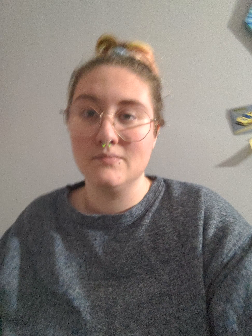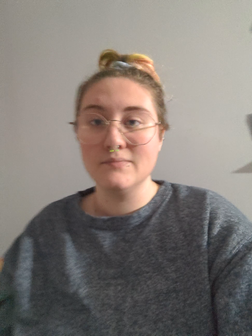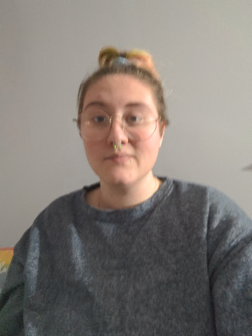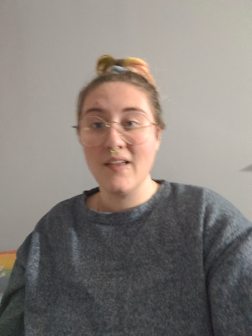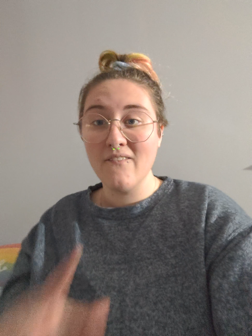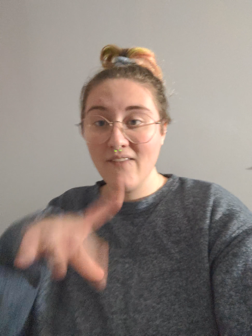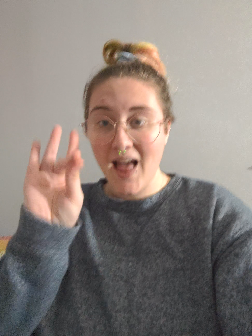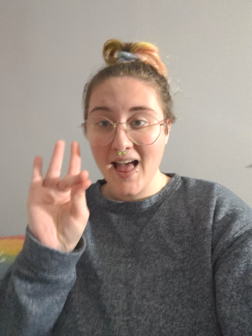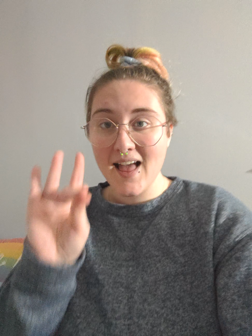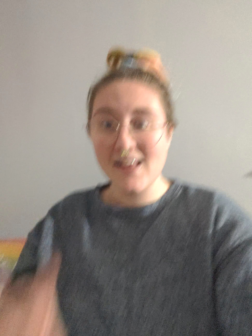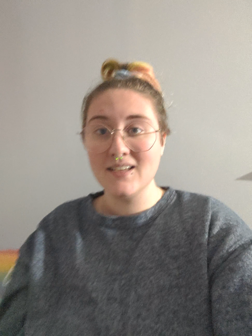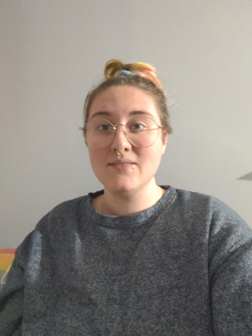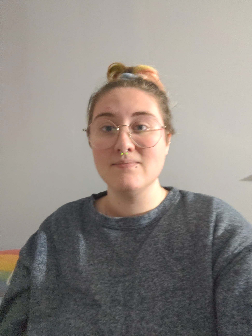find